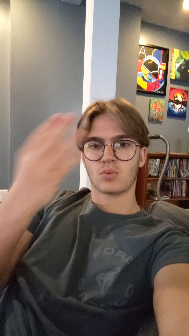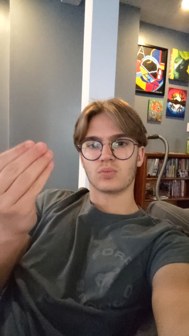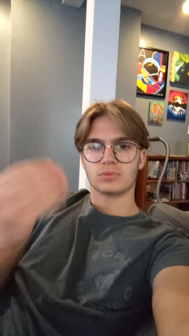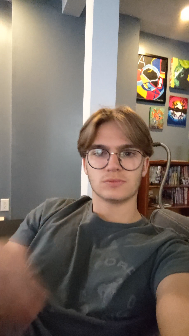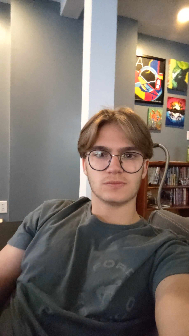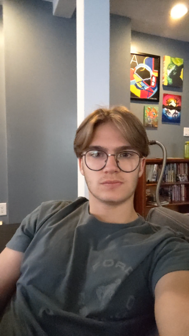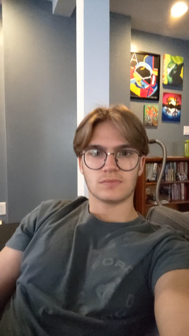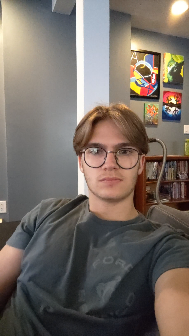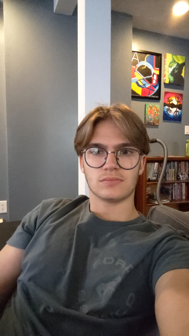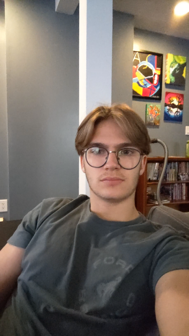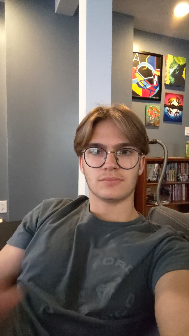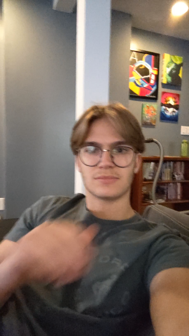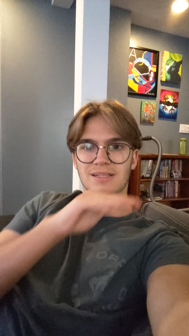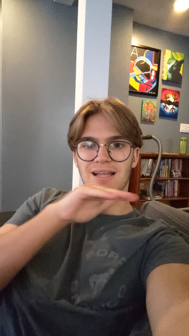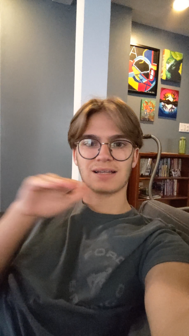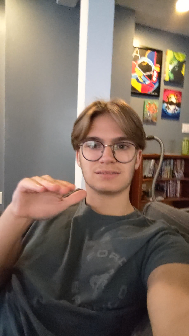nice